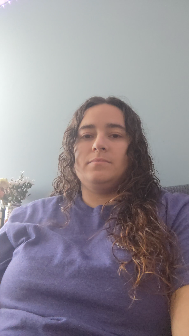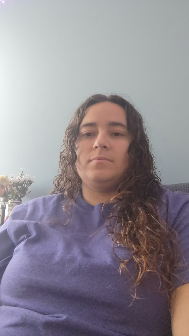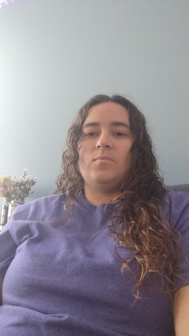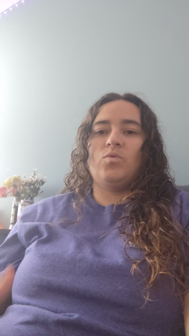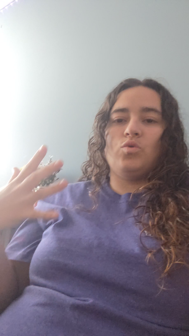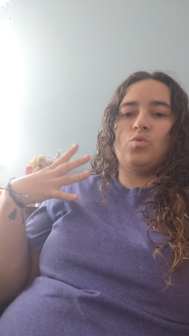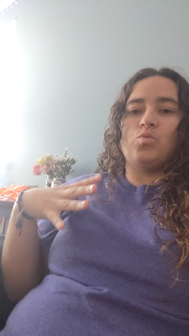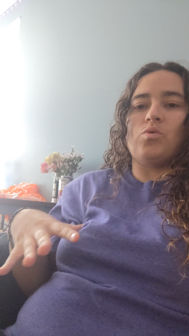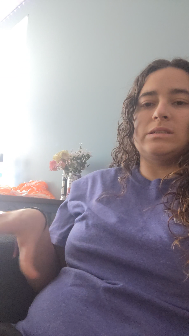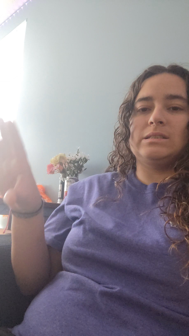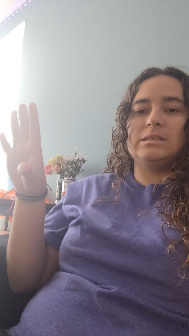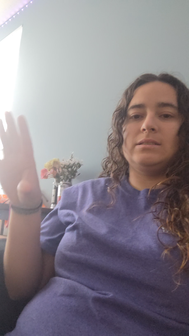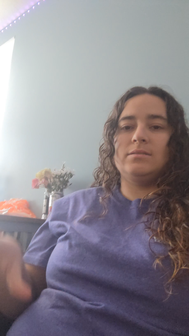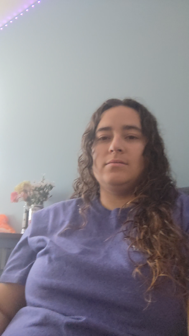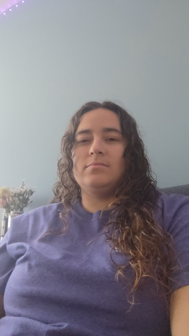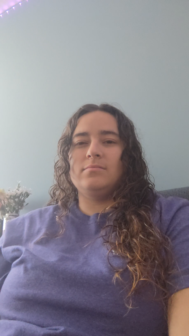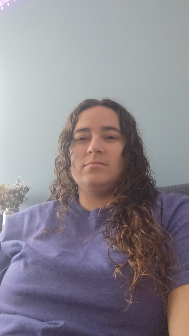dress